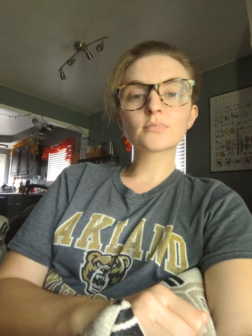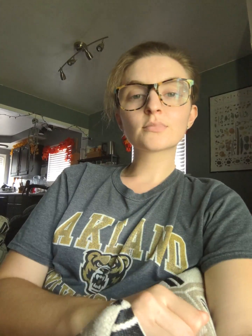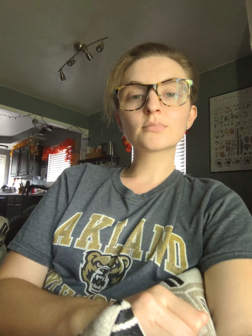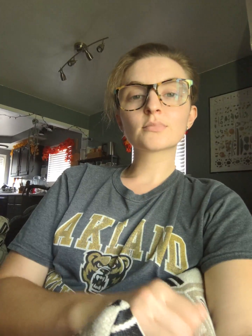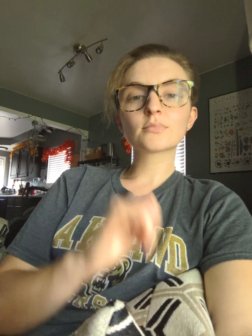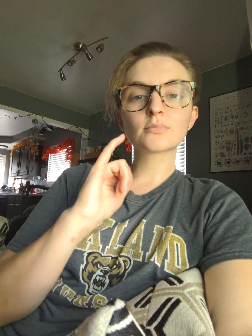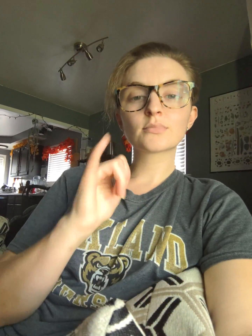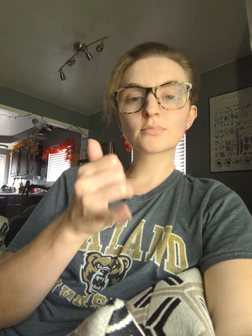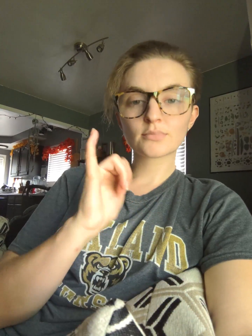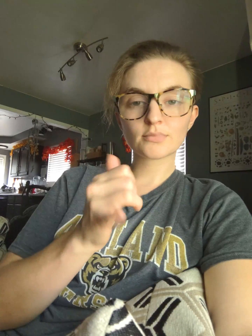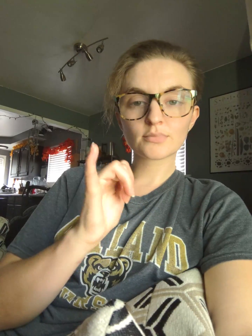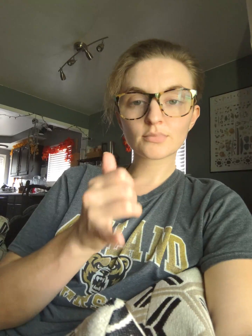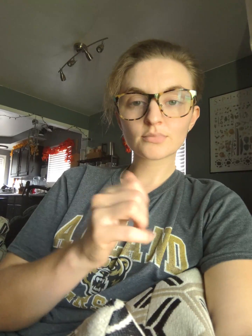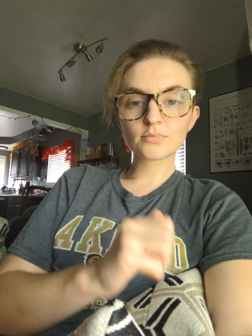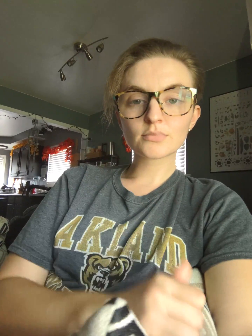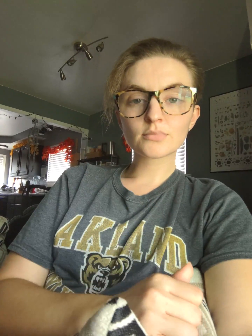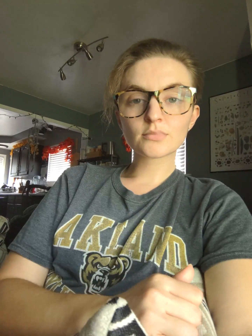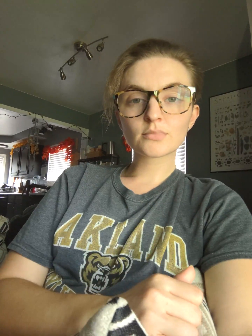rocking chair